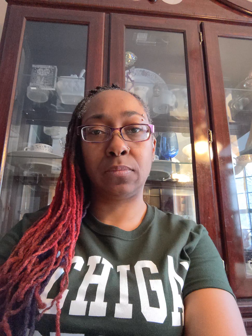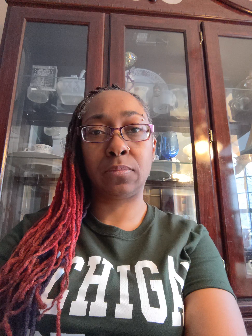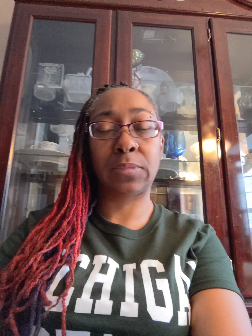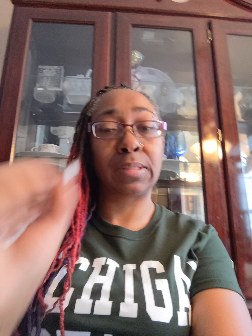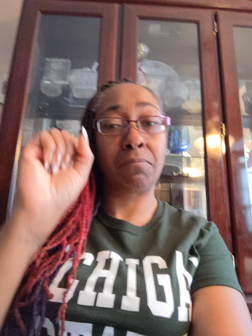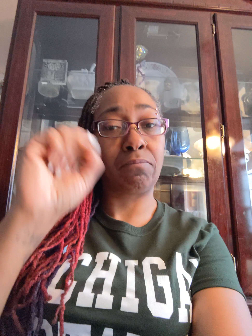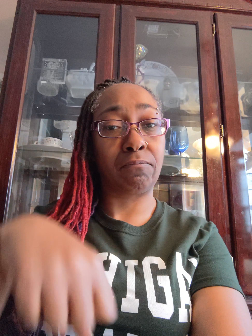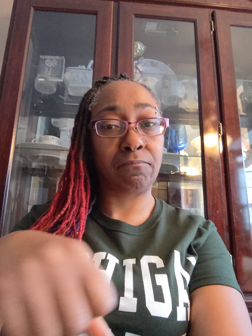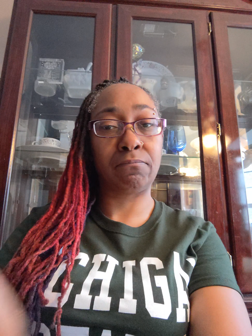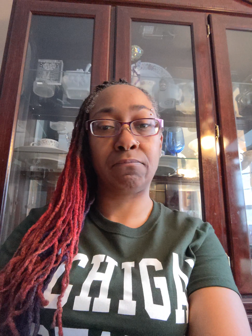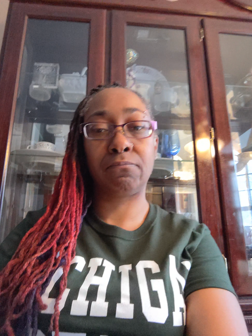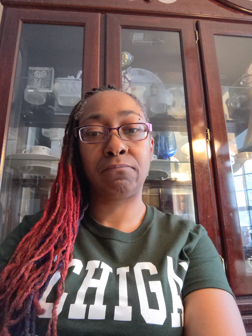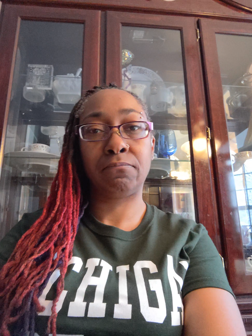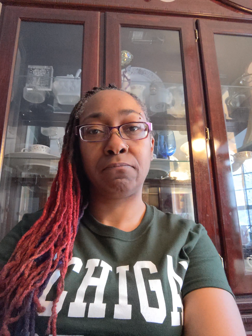can